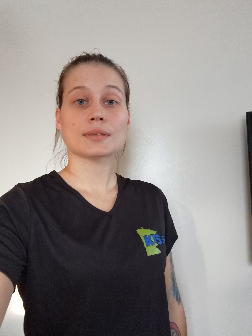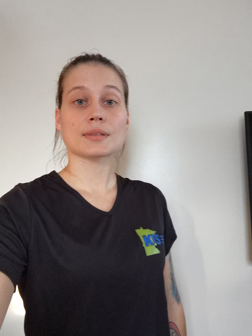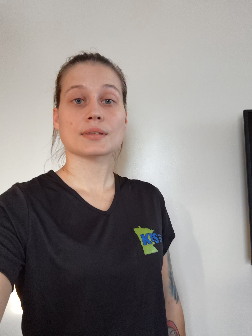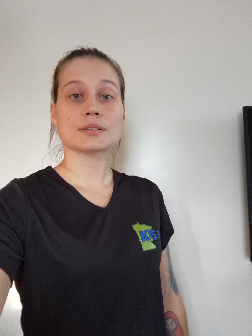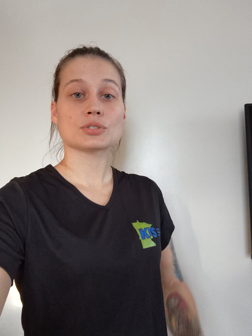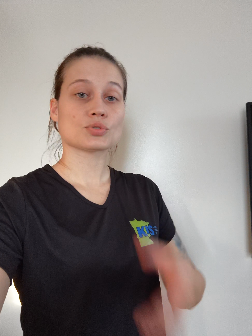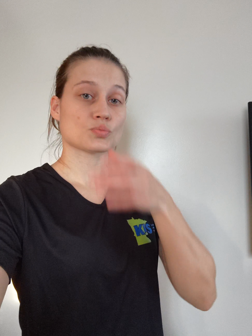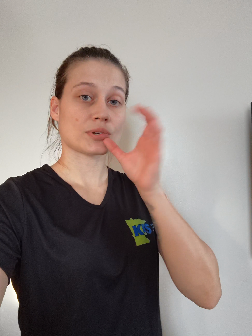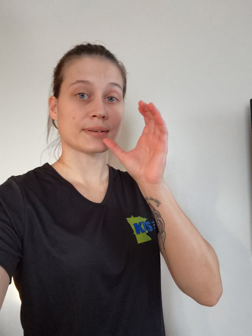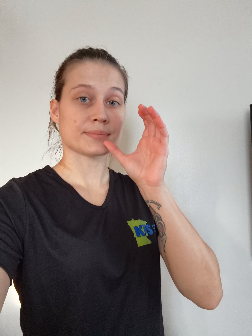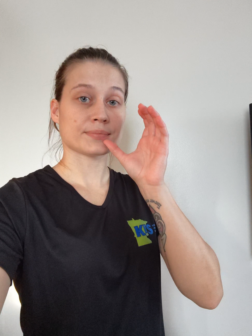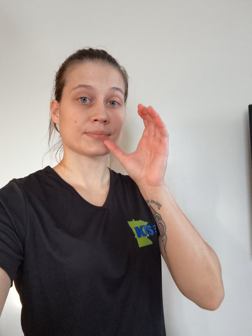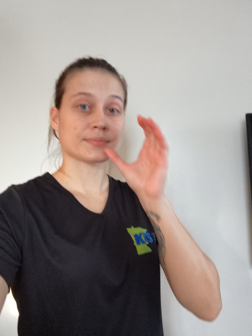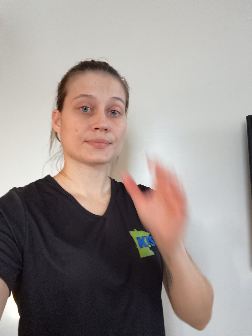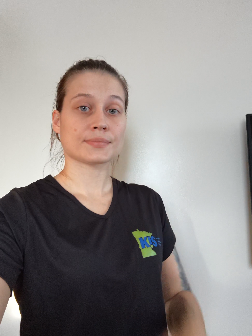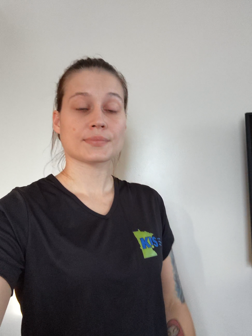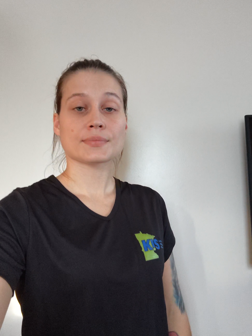drink